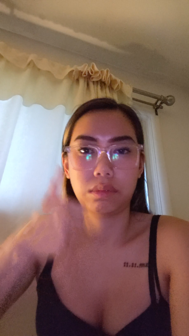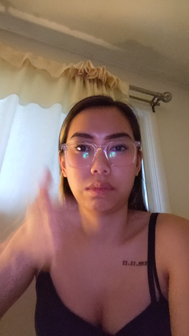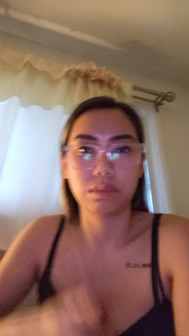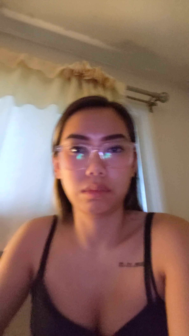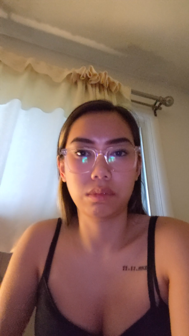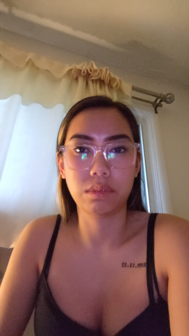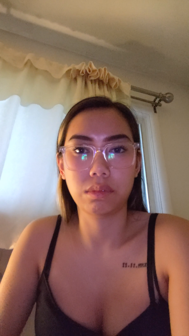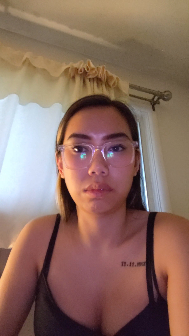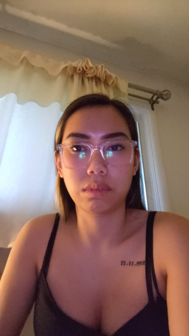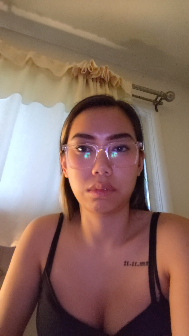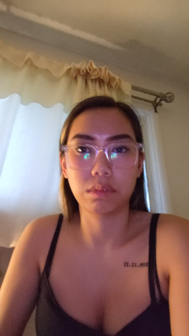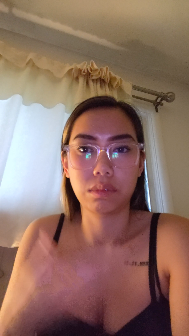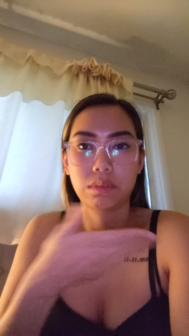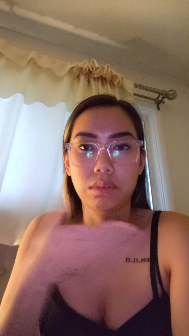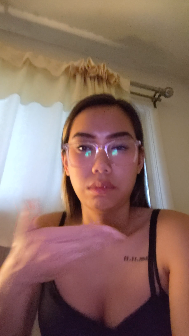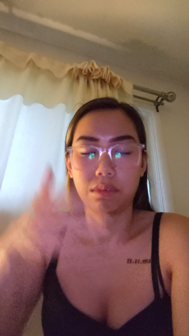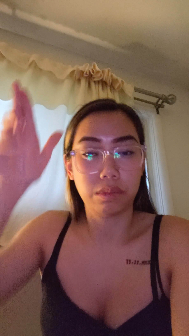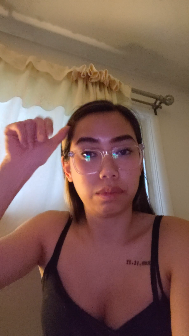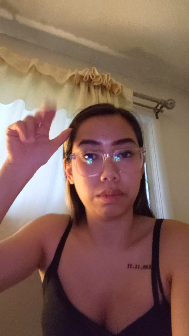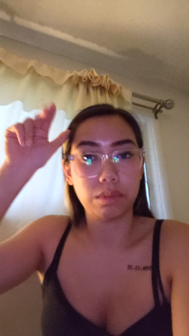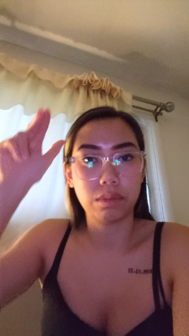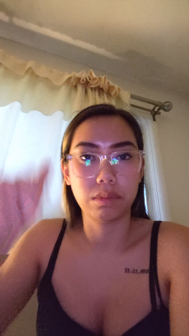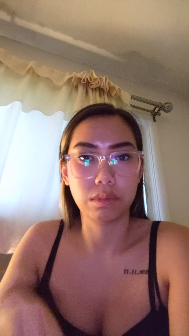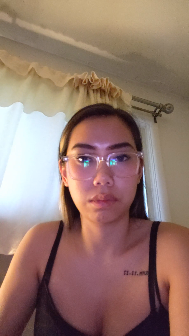pony